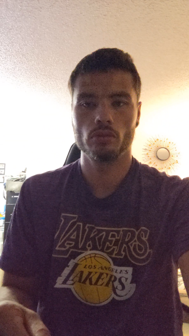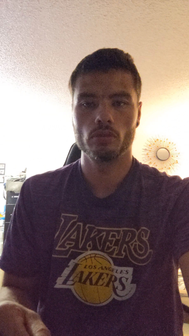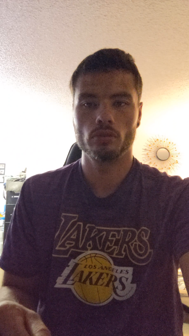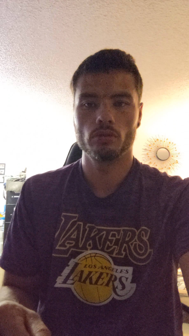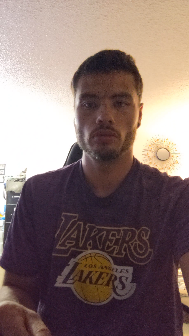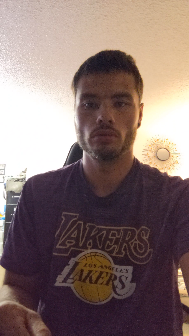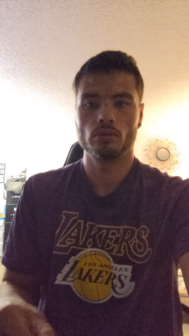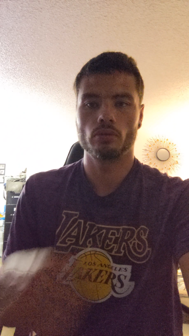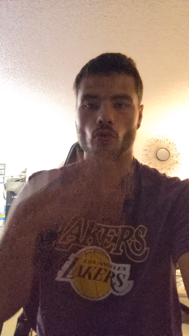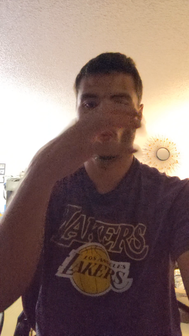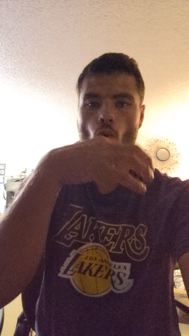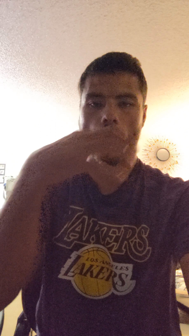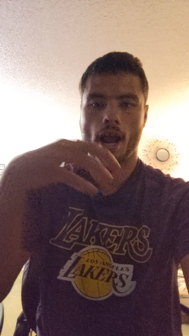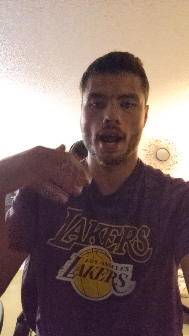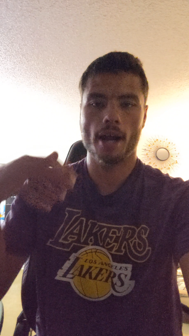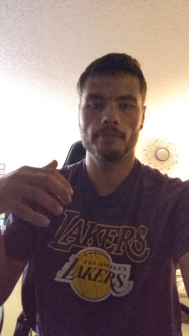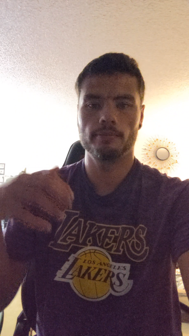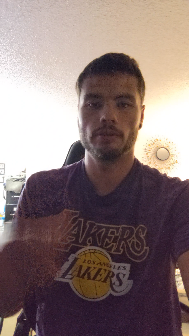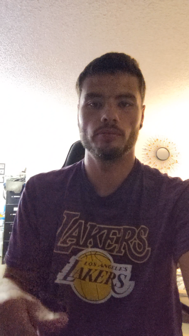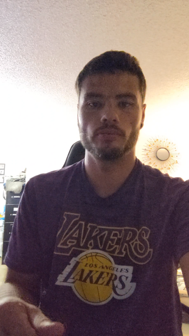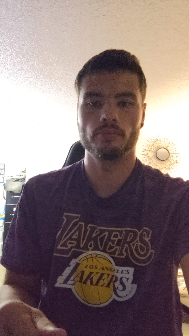grapes